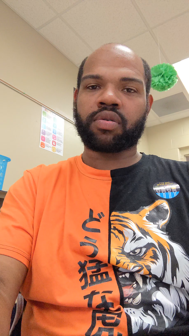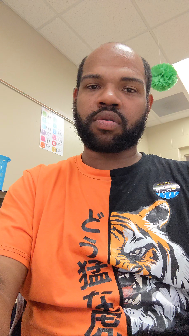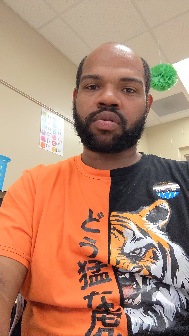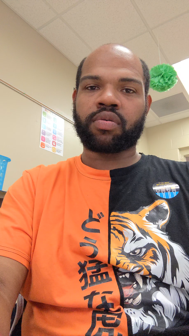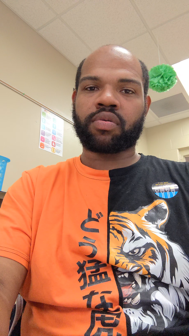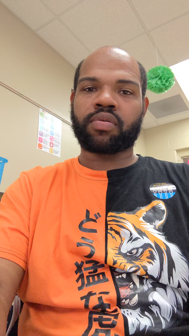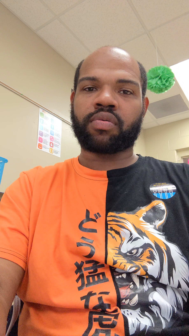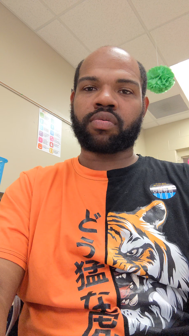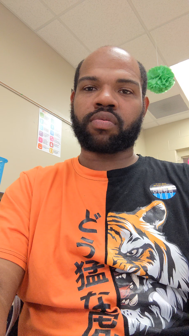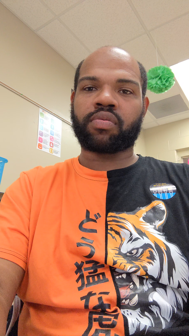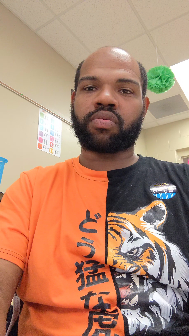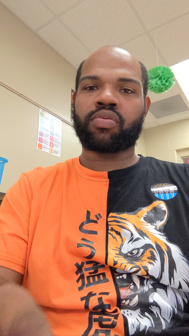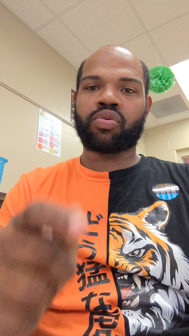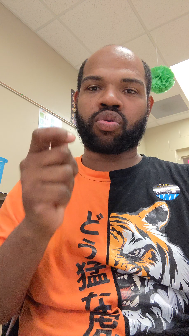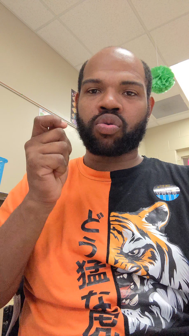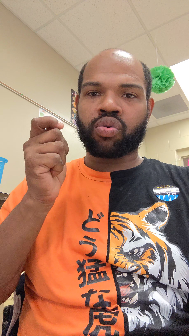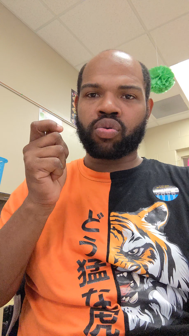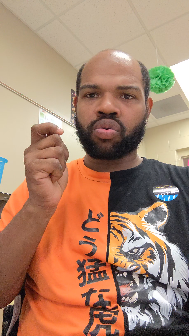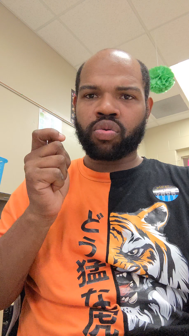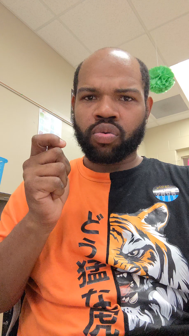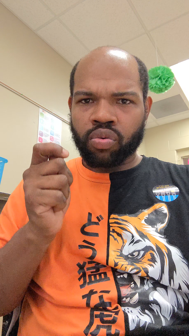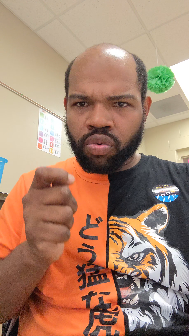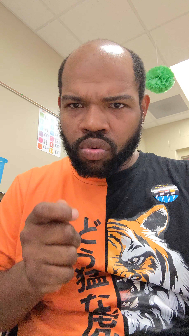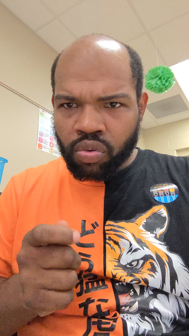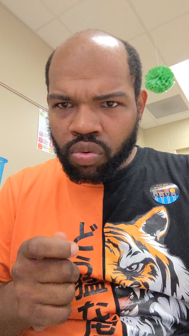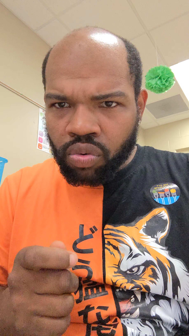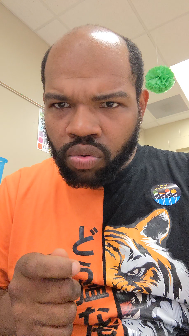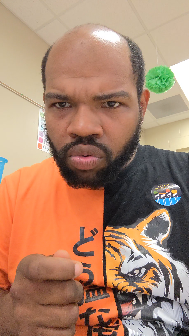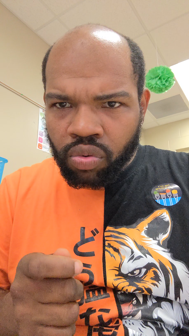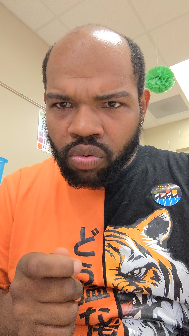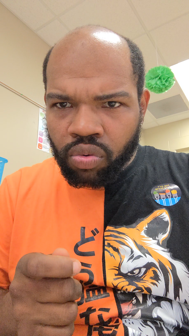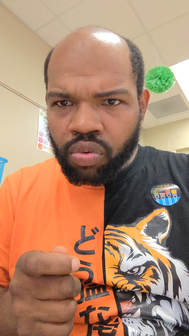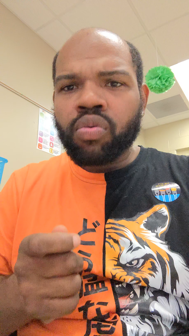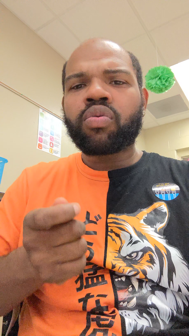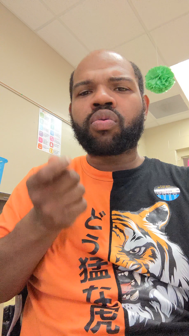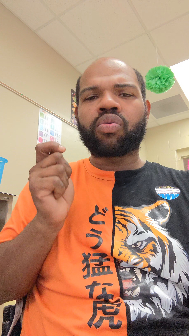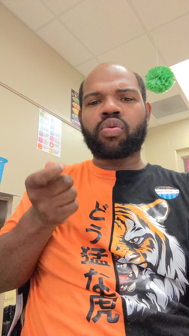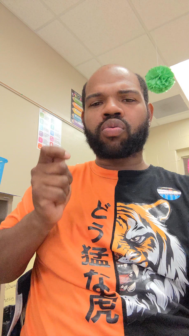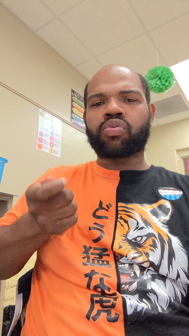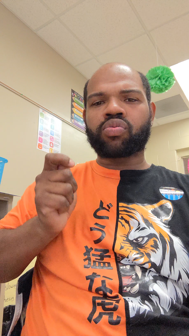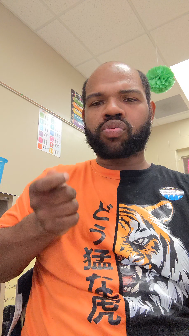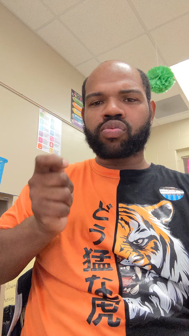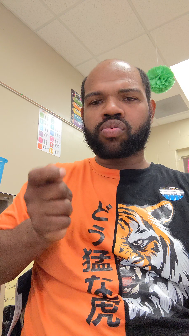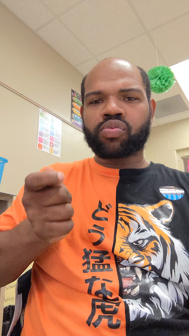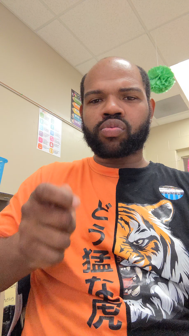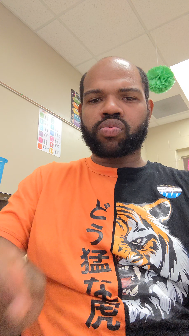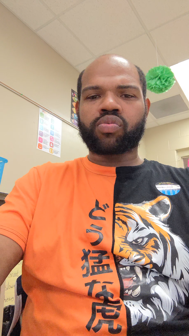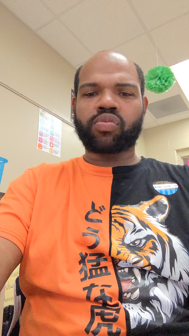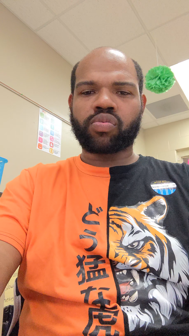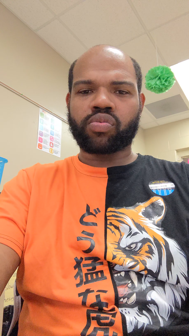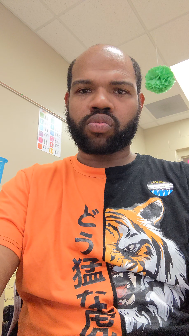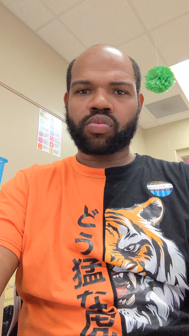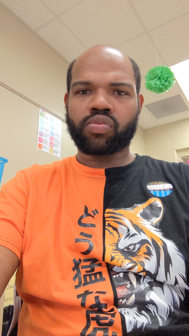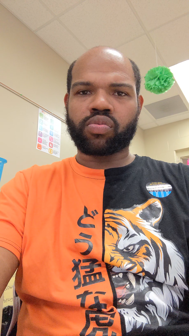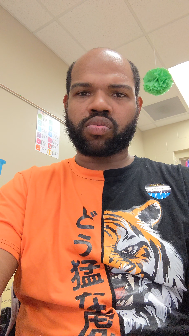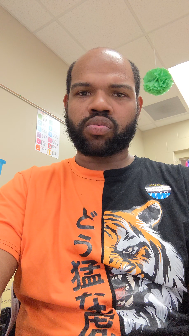cart